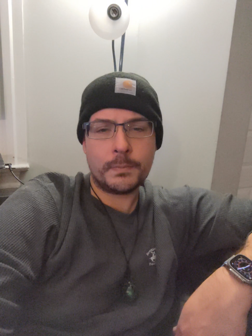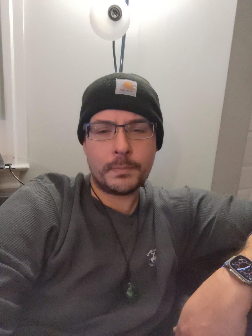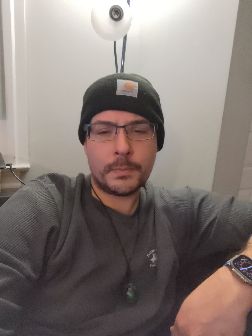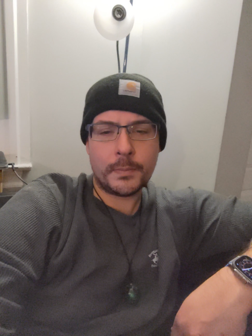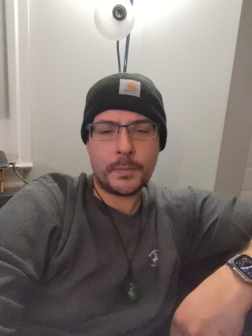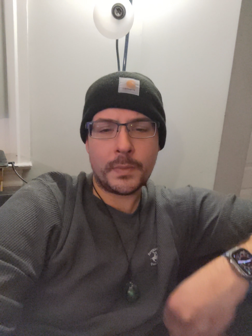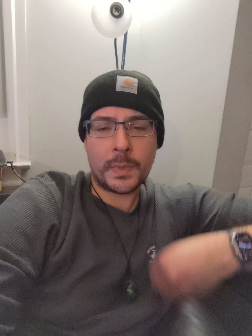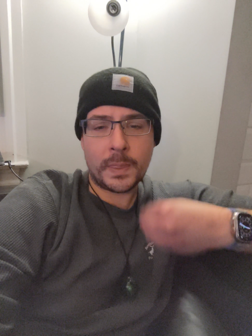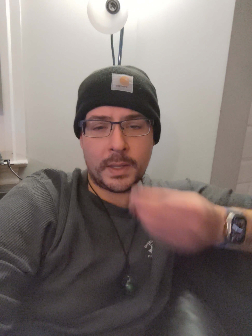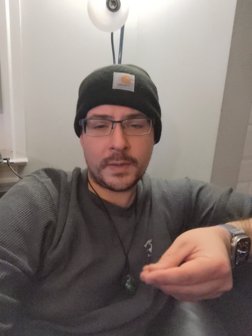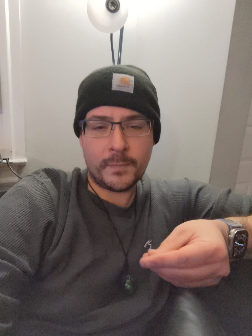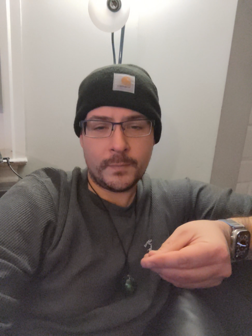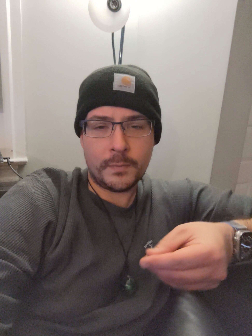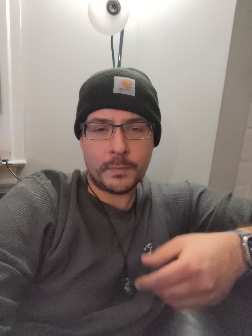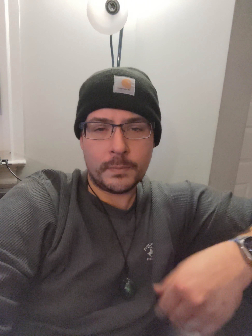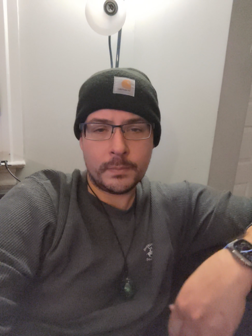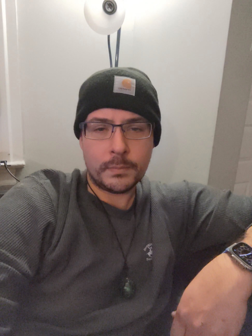give